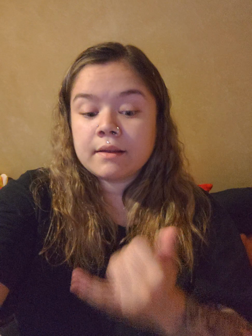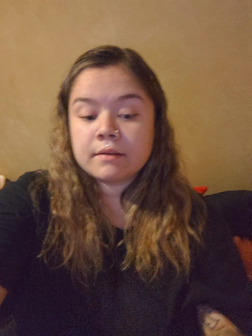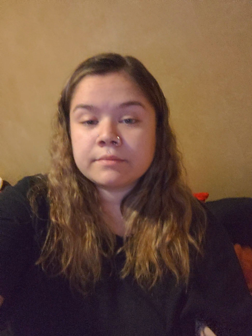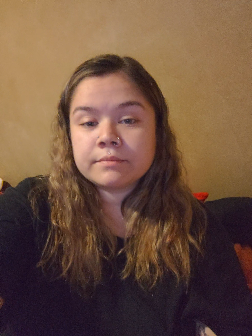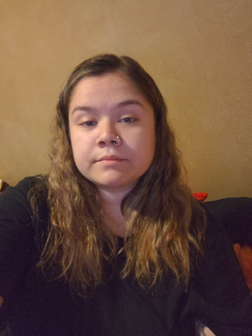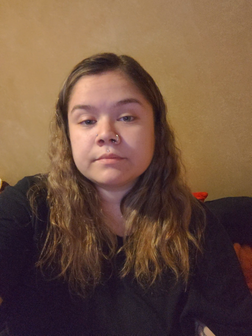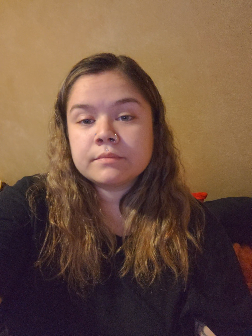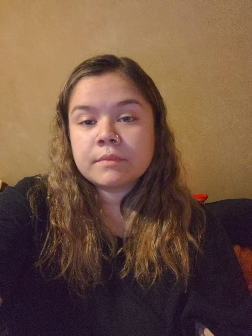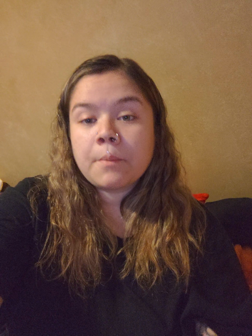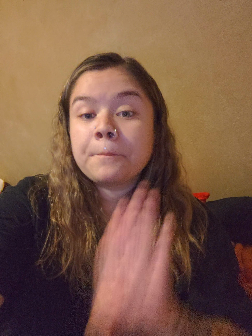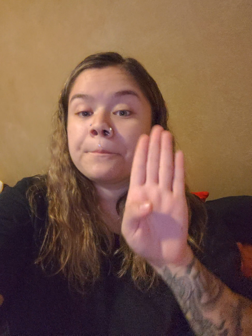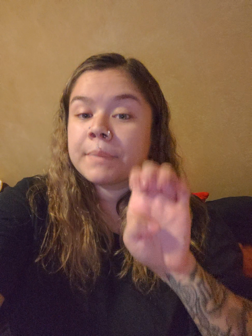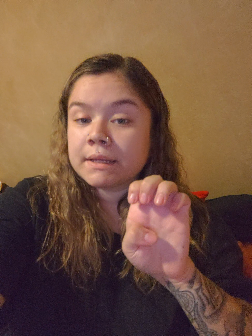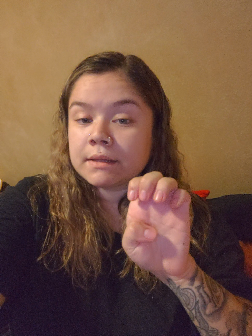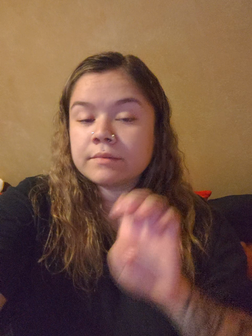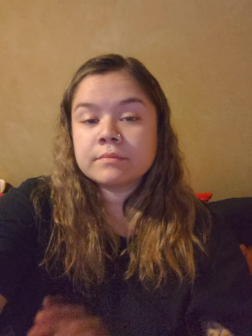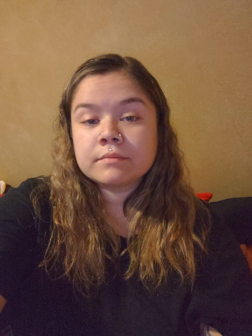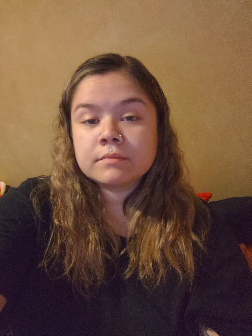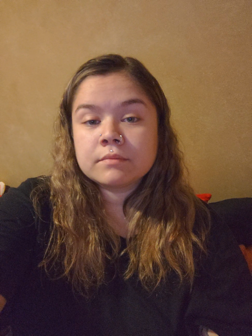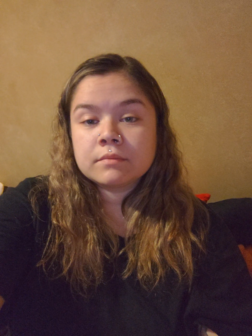be